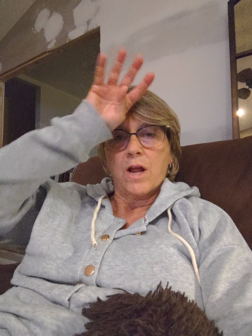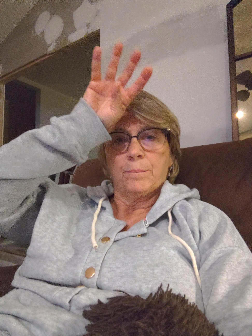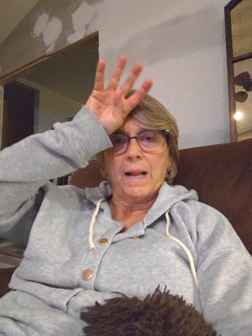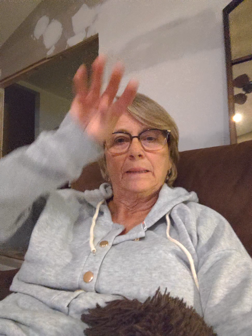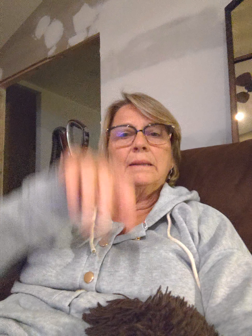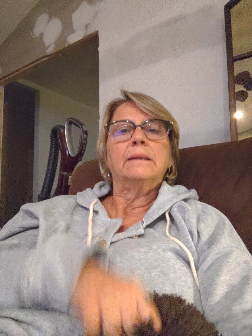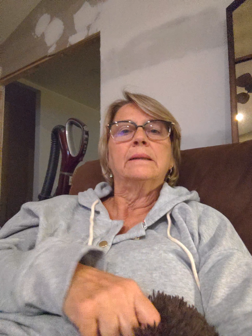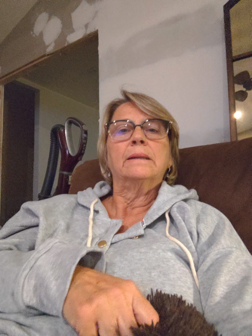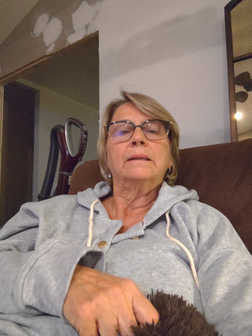fireman